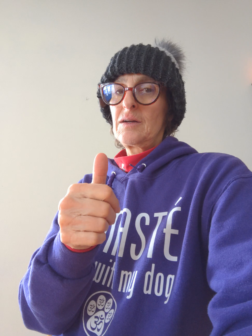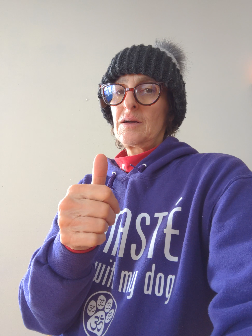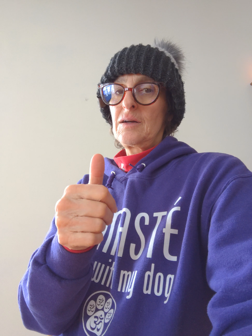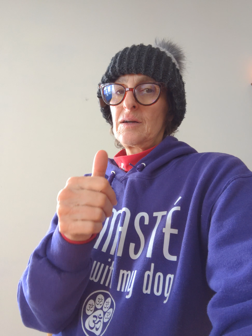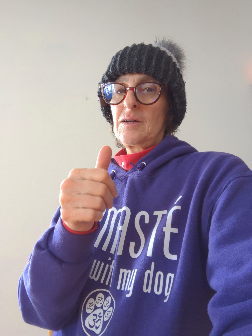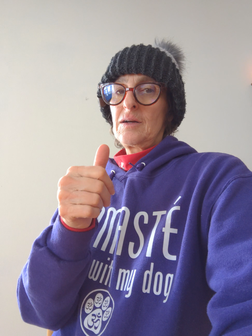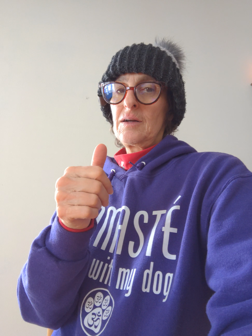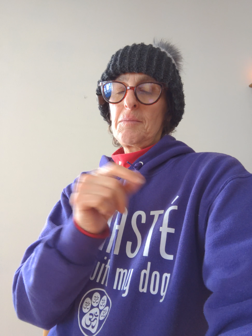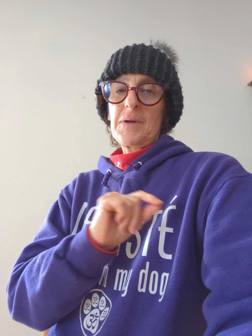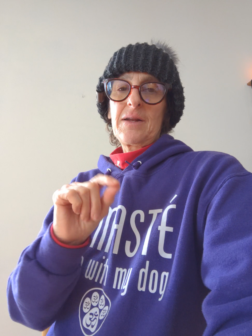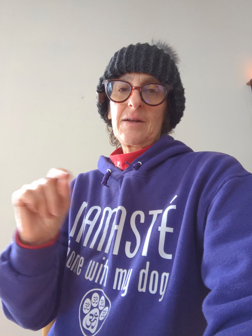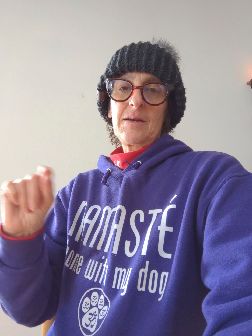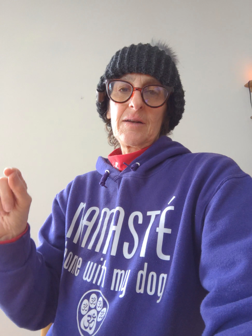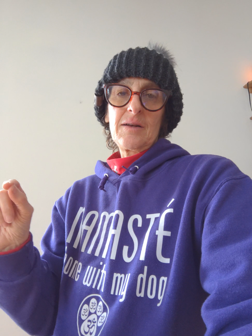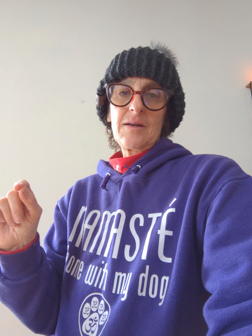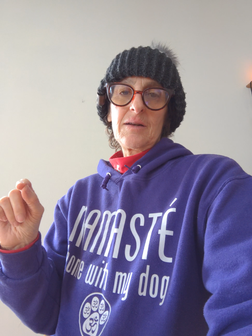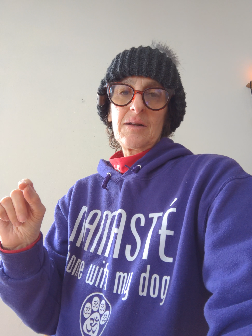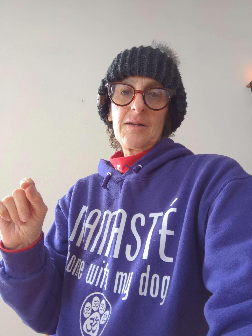pen